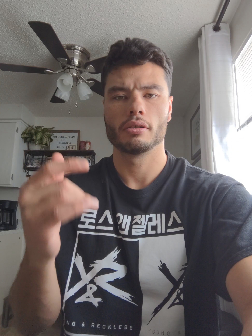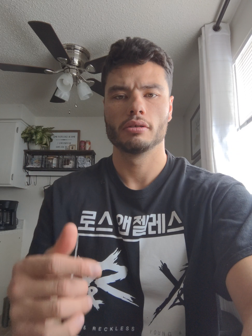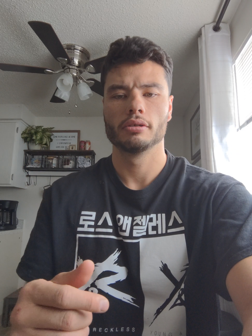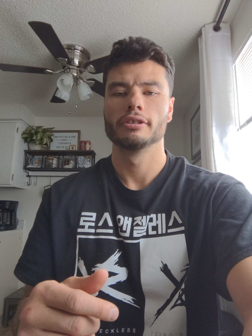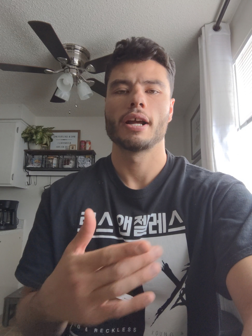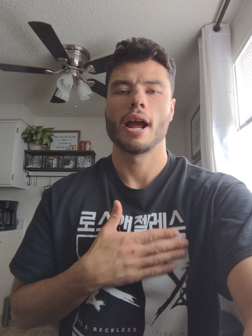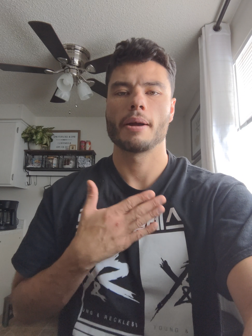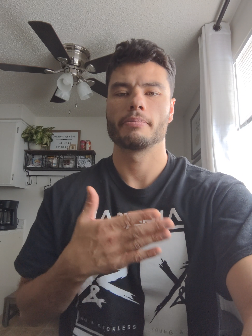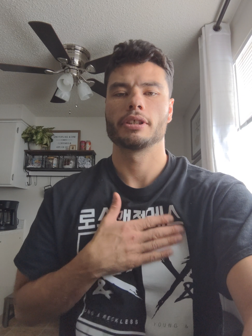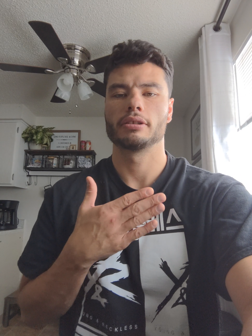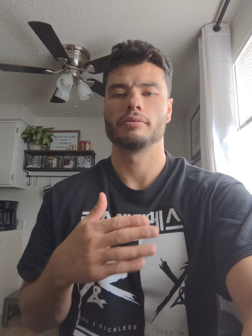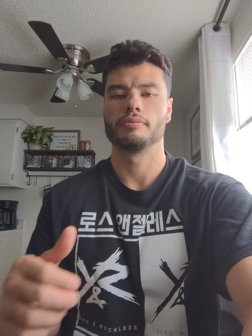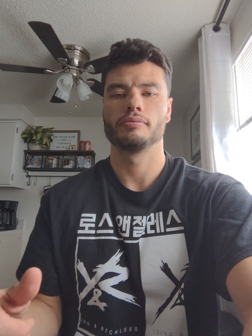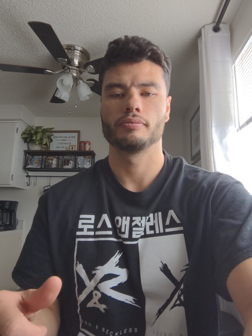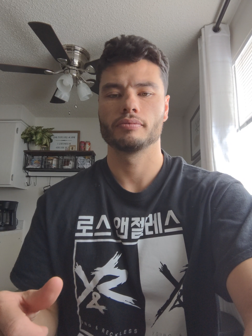happy